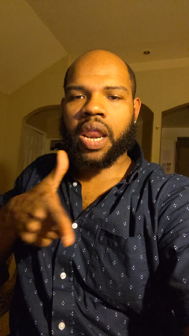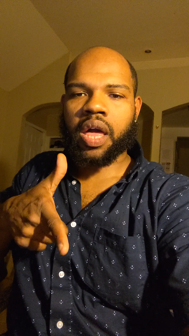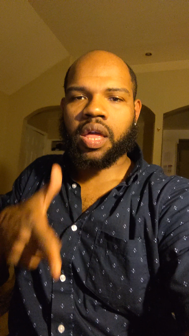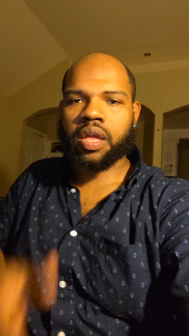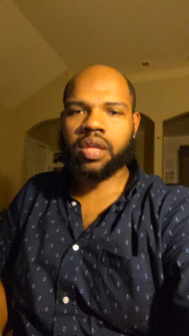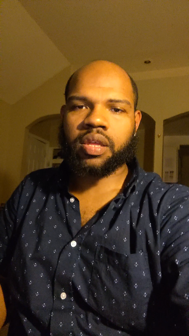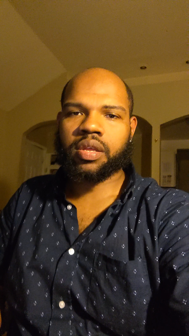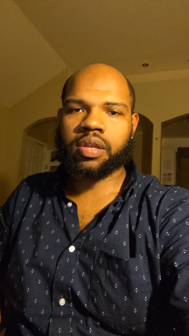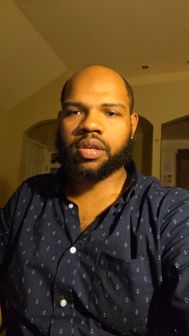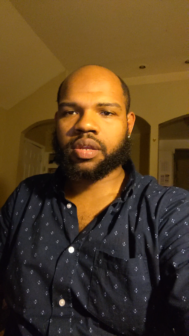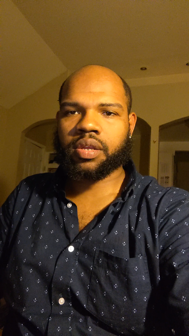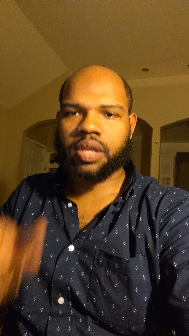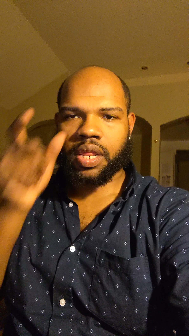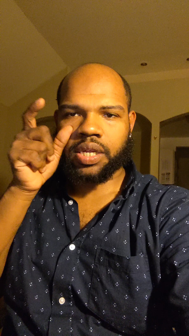glasses